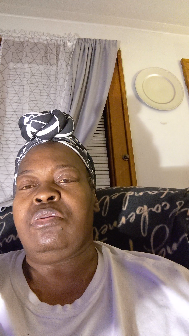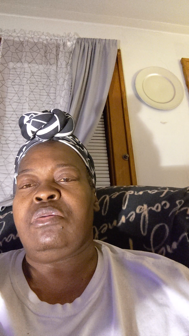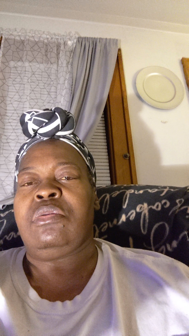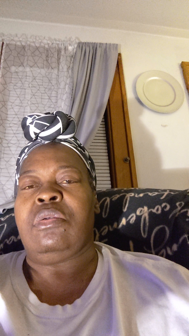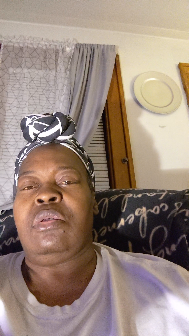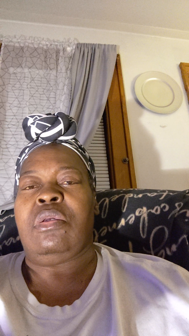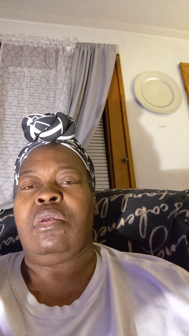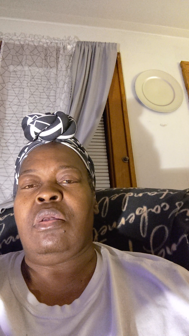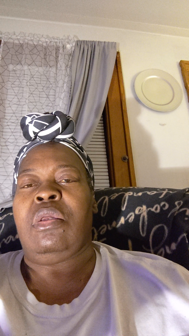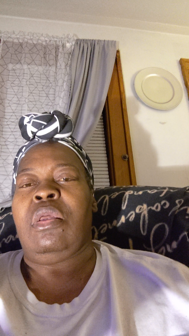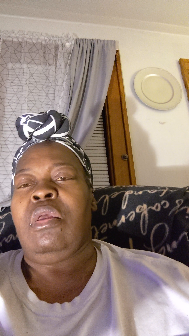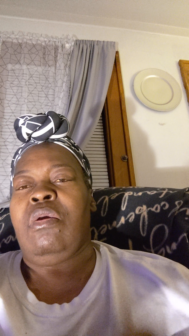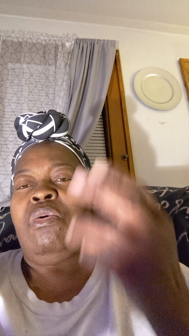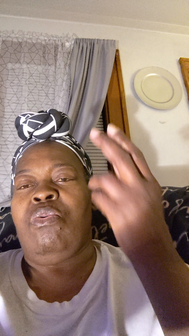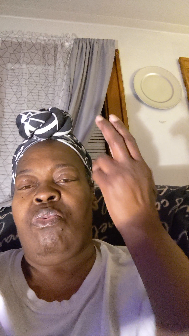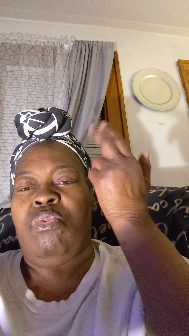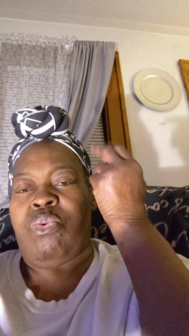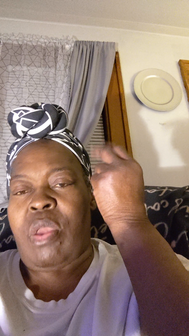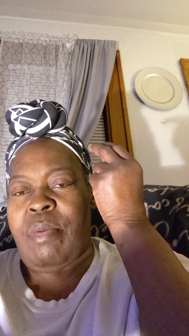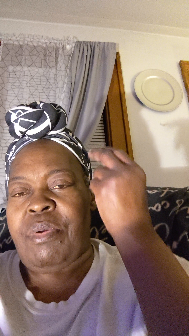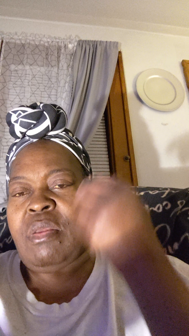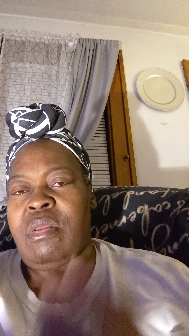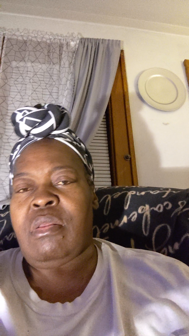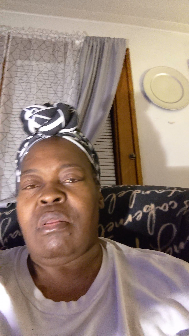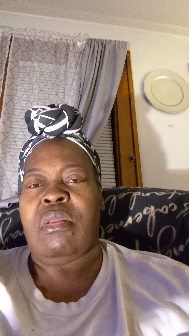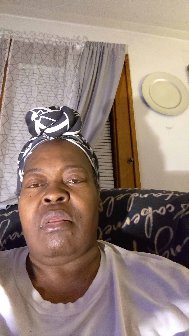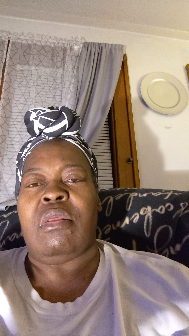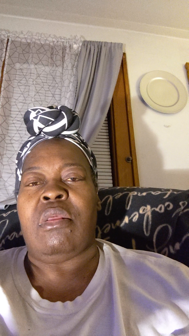bunny